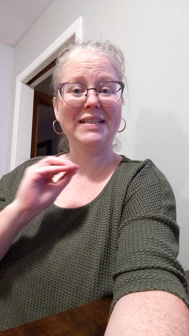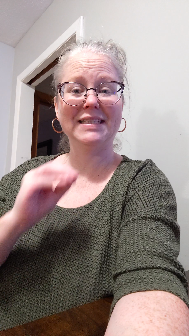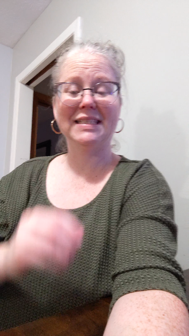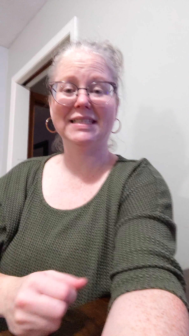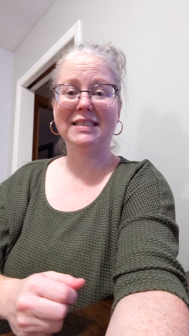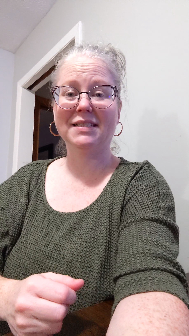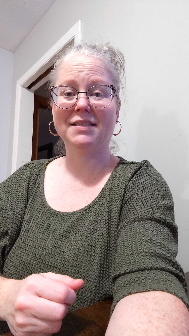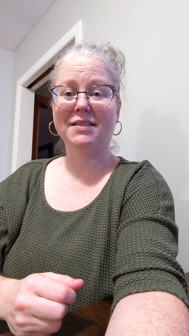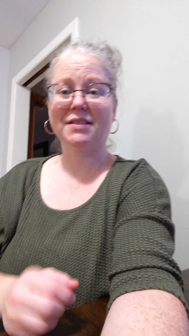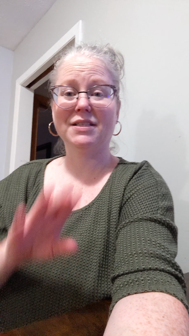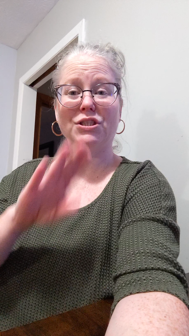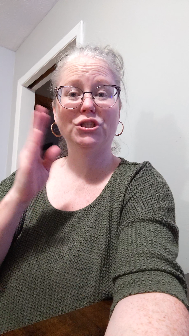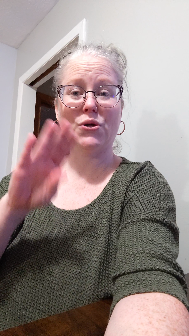door